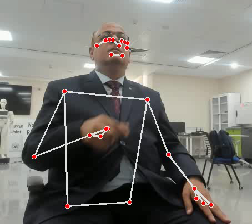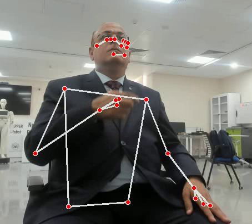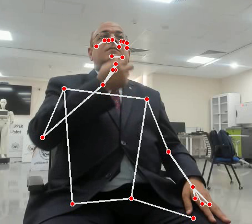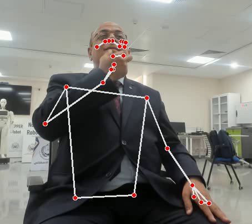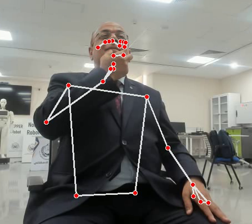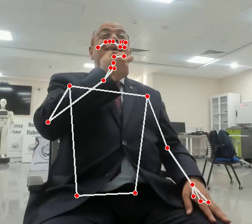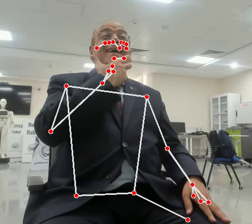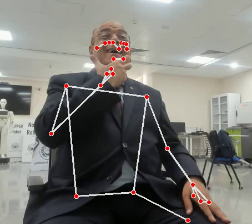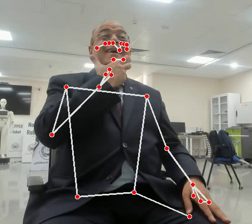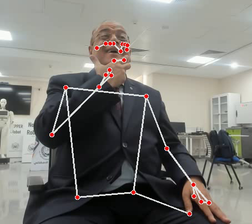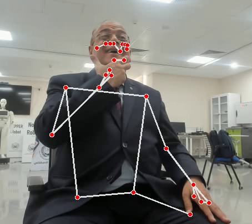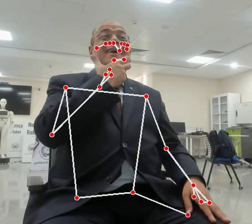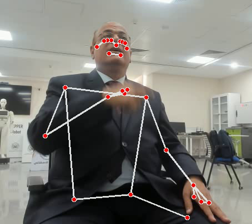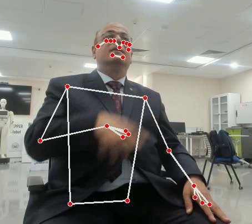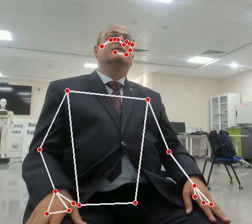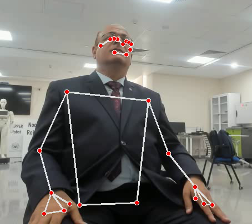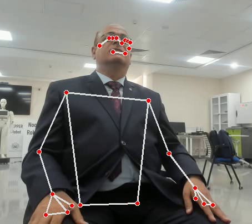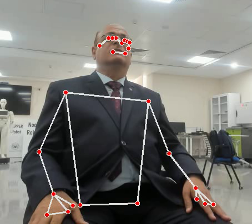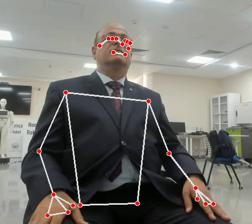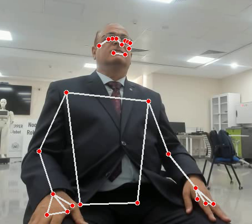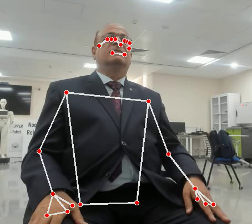yadhk